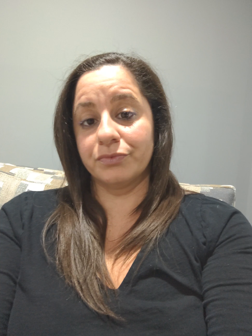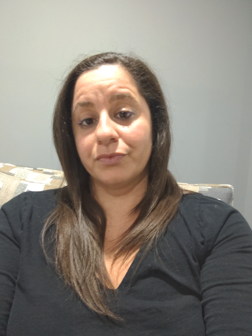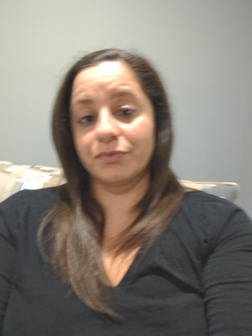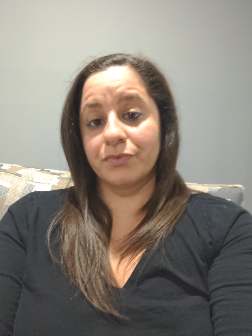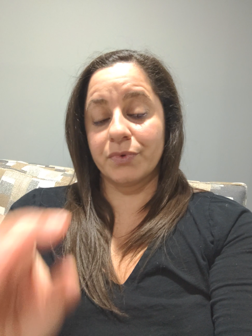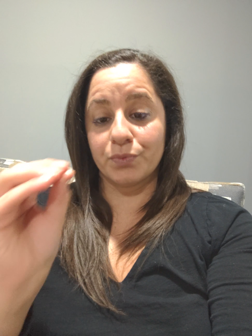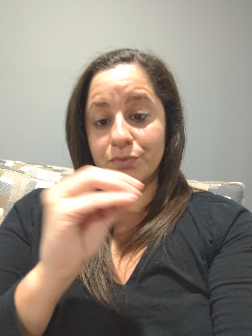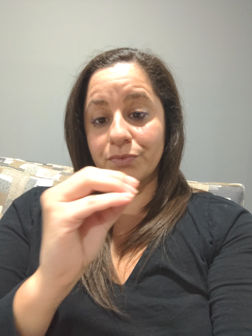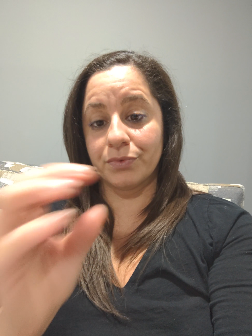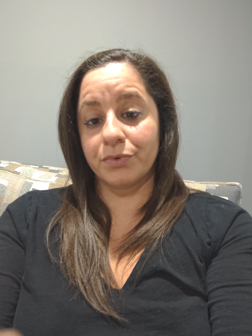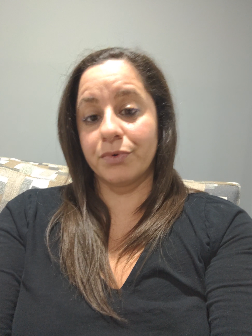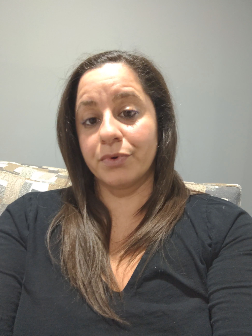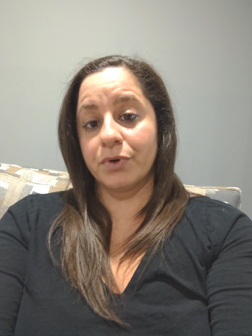kiss